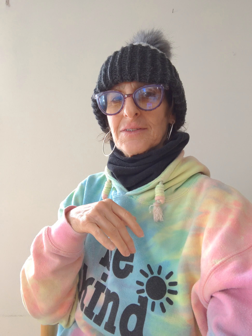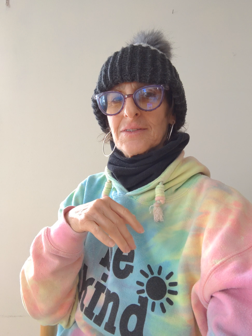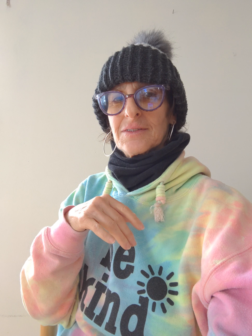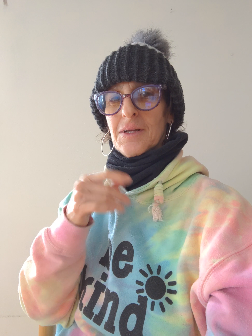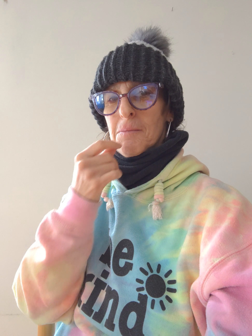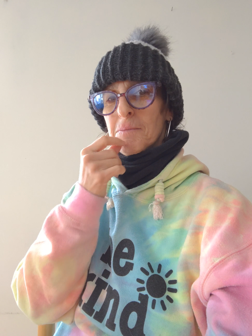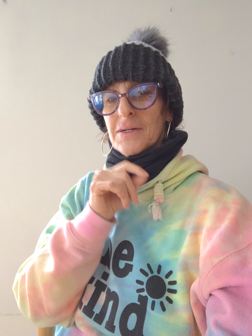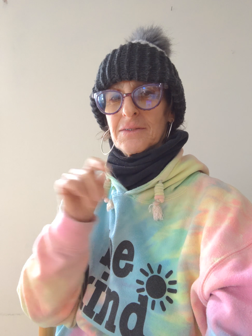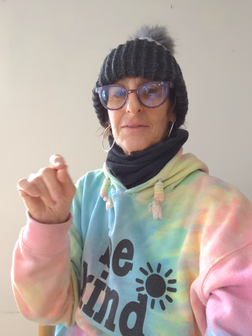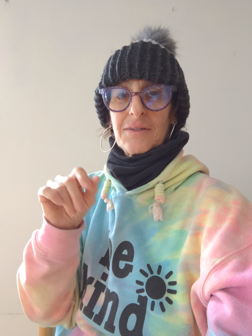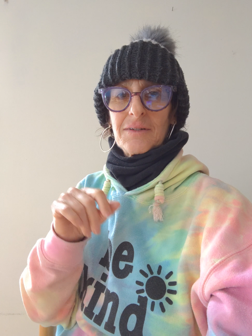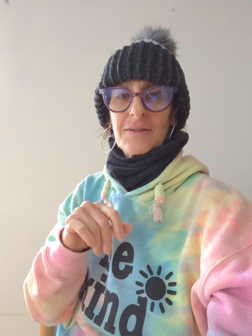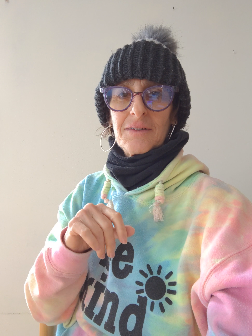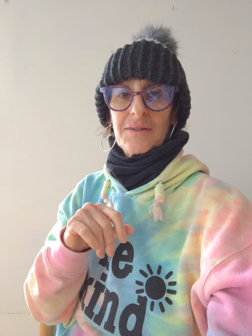pencil